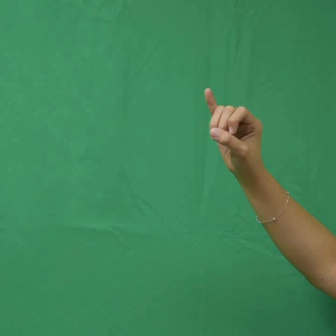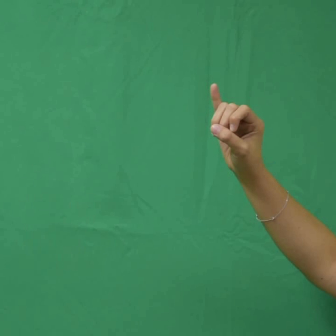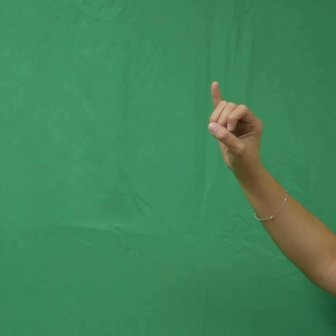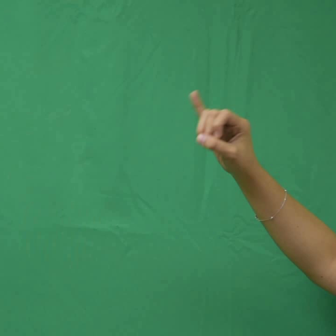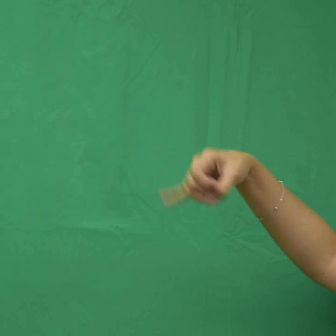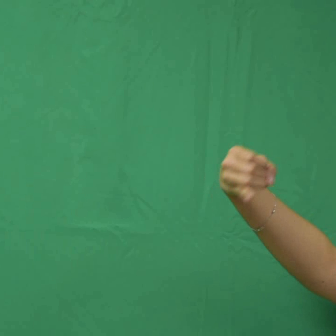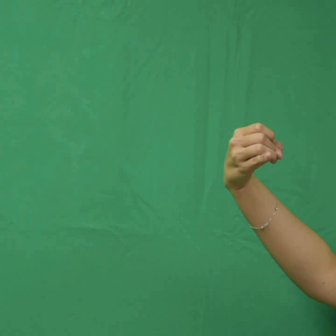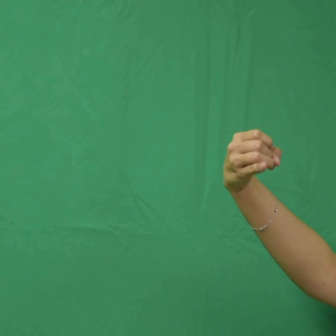J